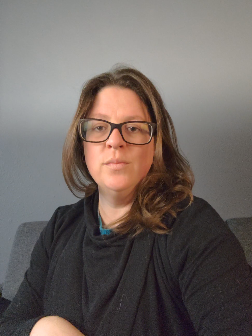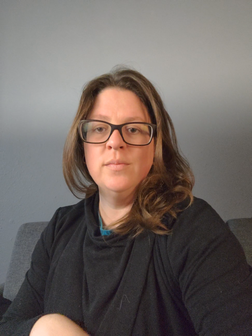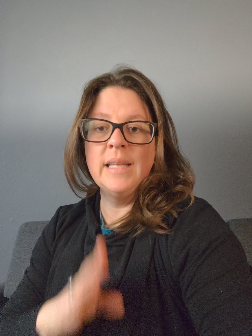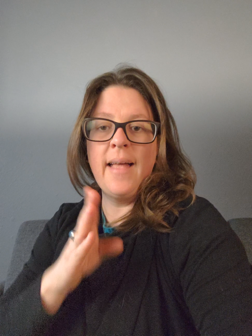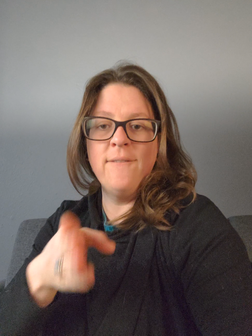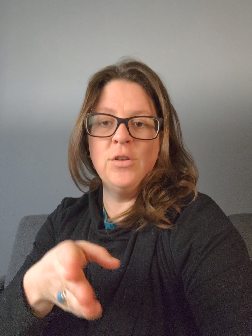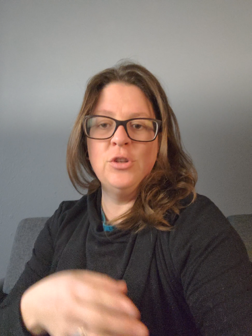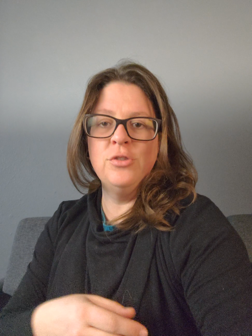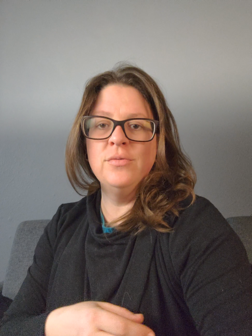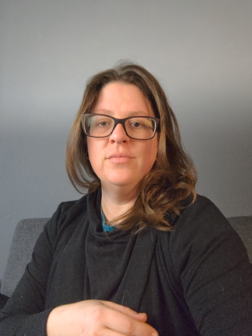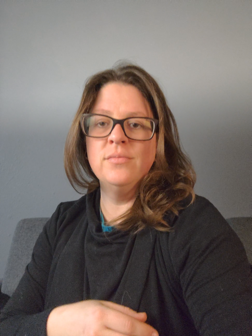after